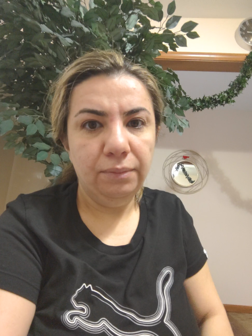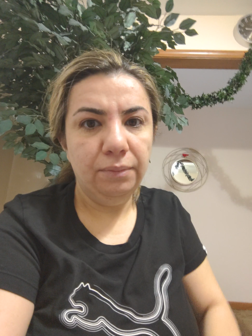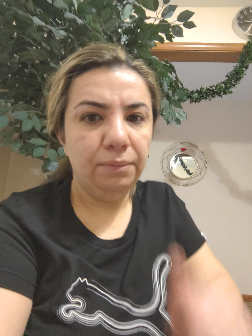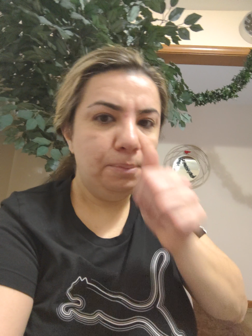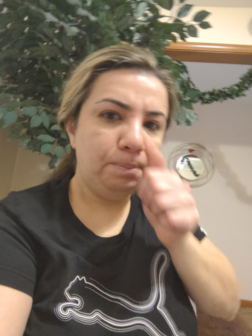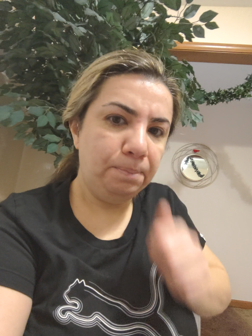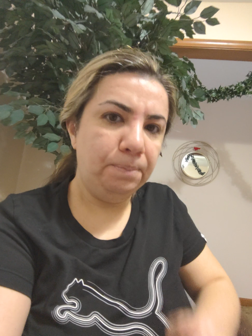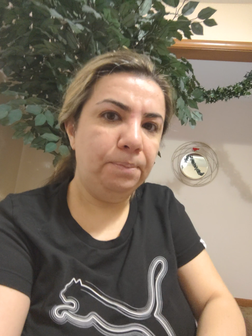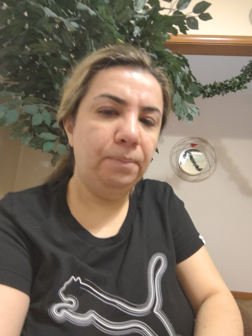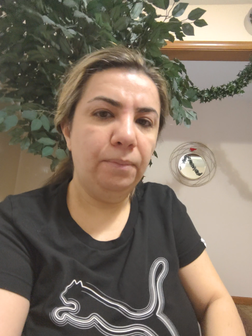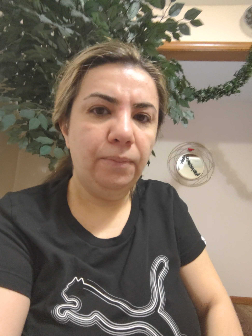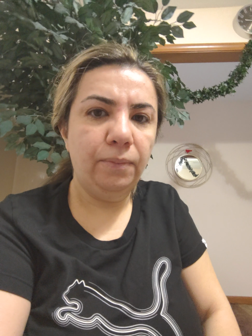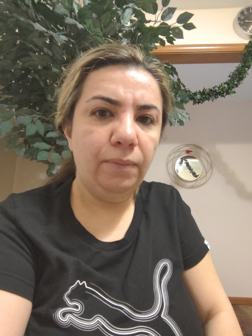hide